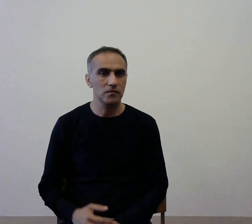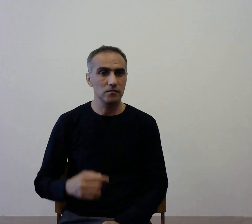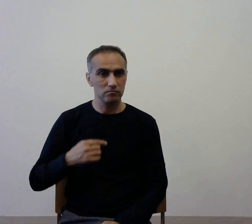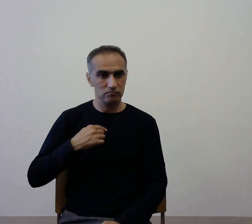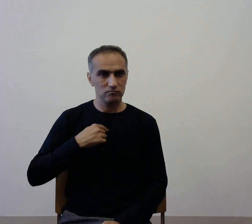mən